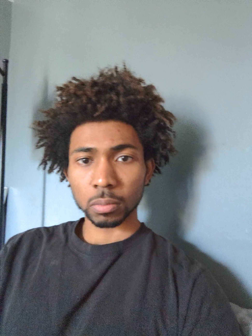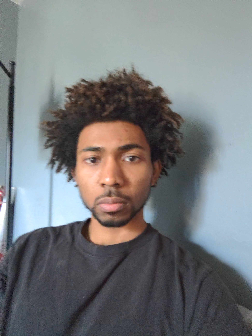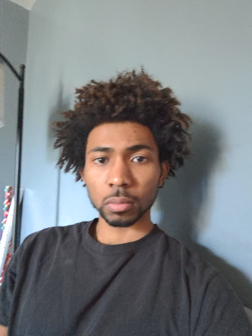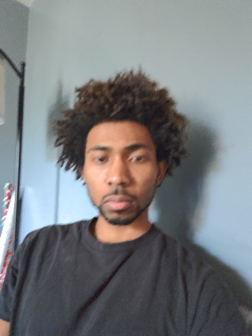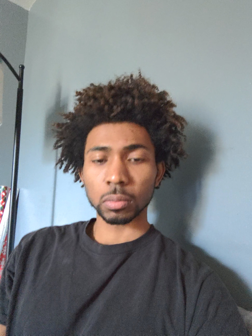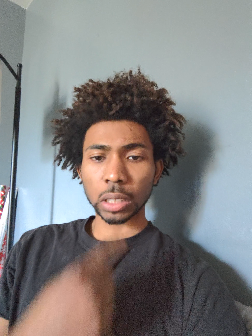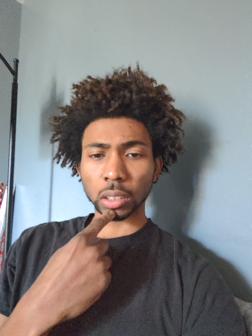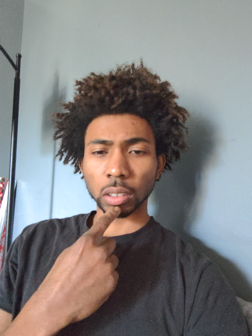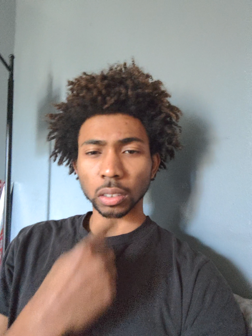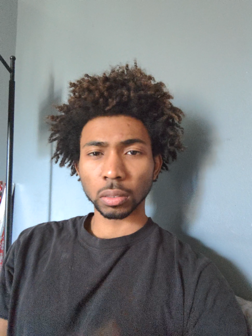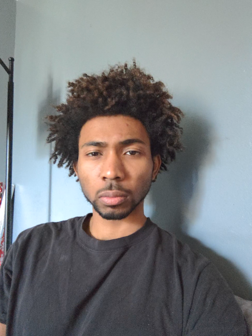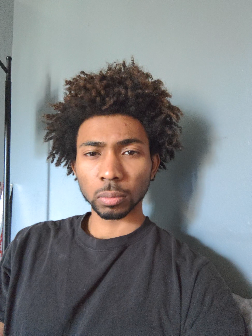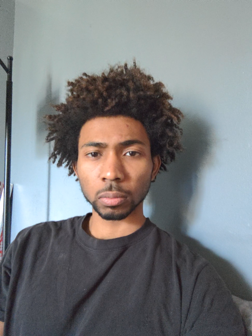say